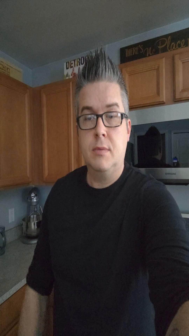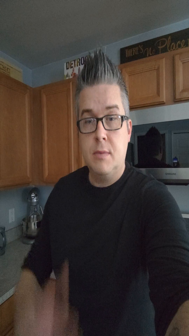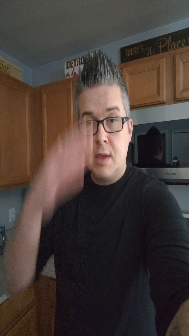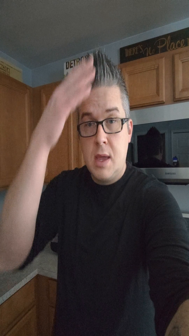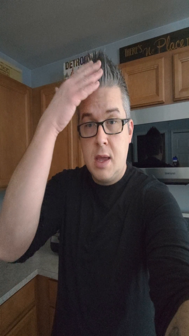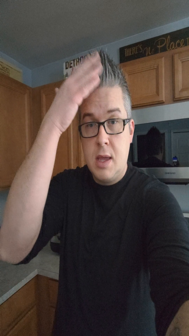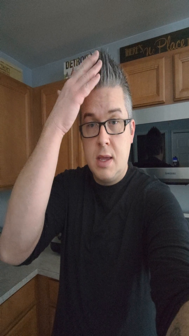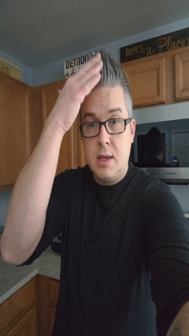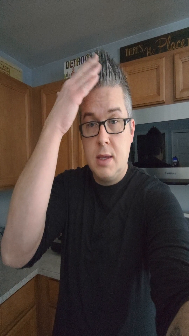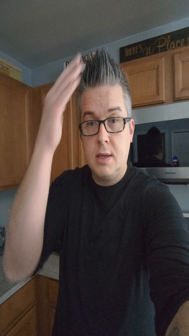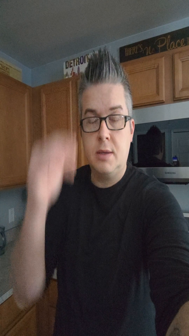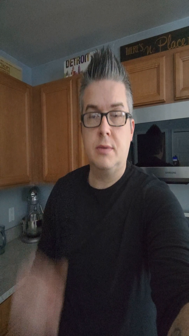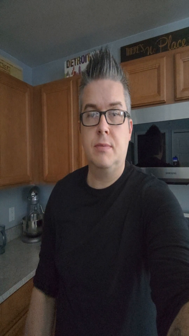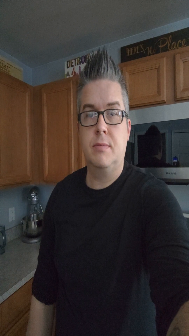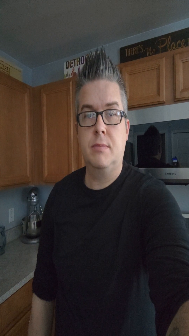hat